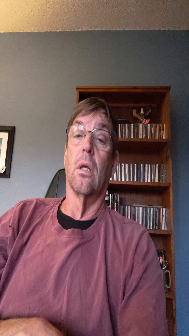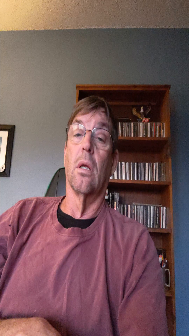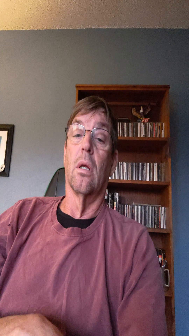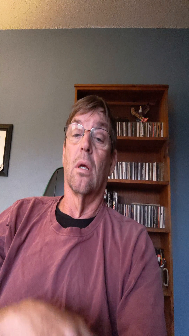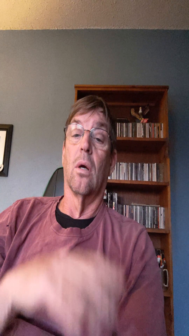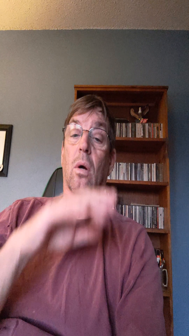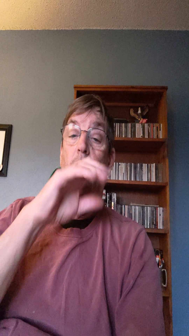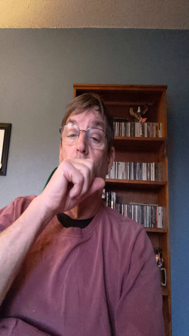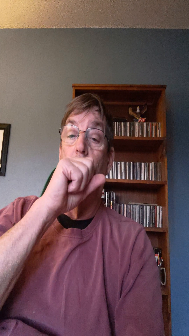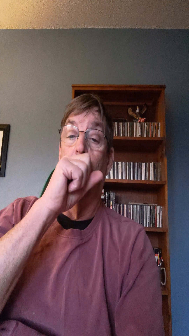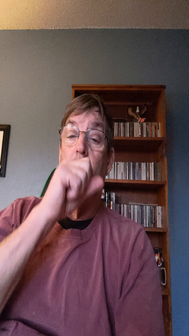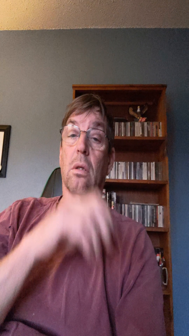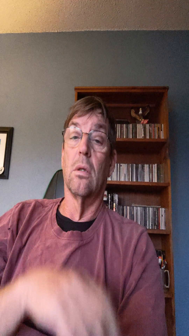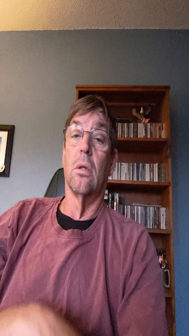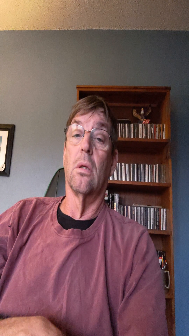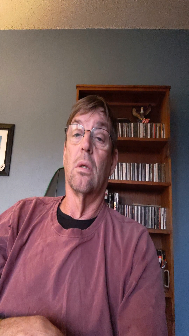orange